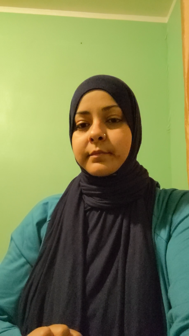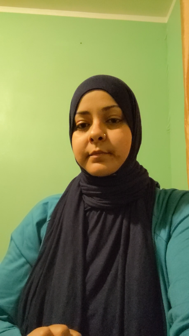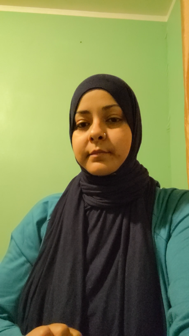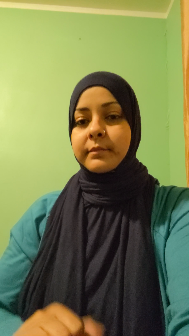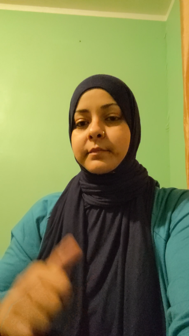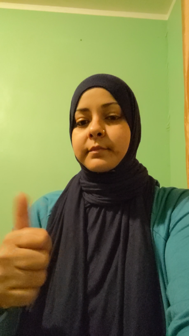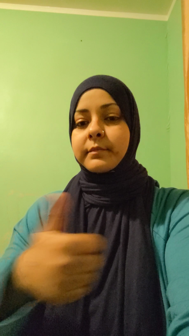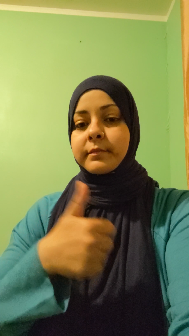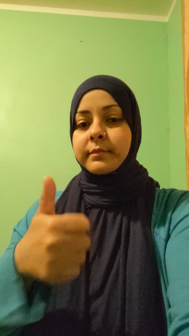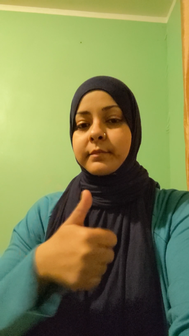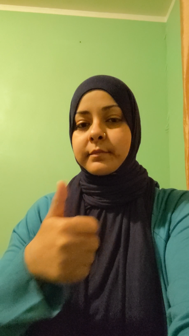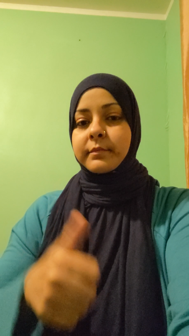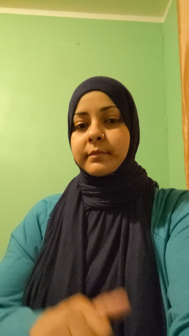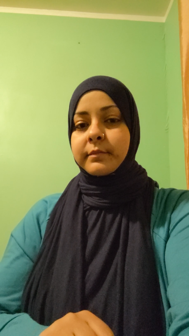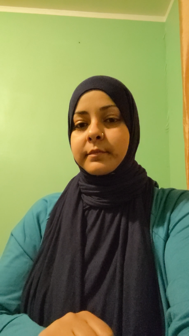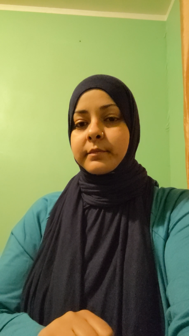basement